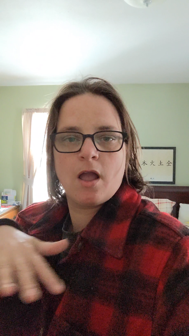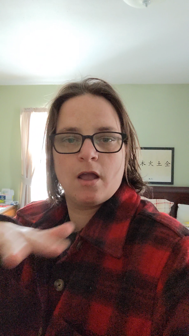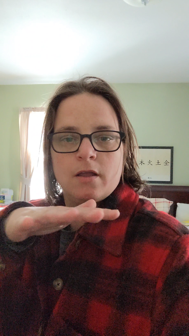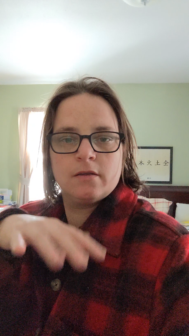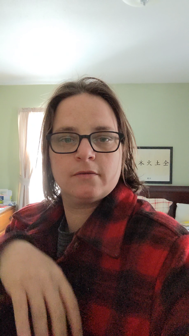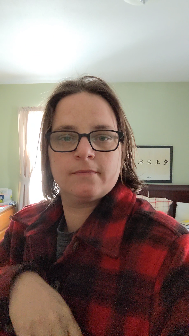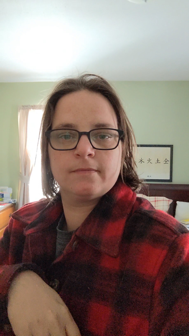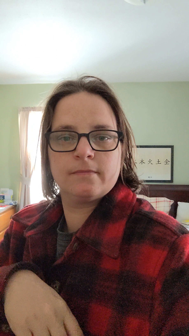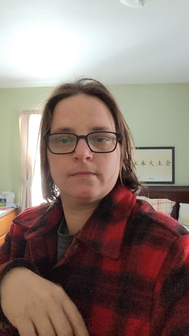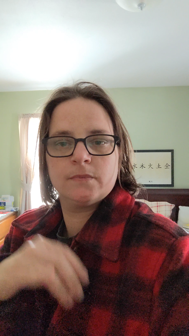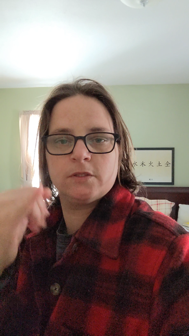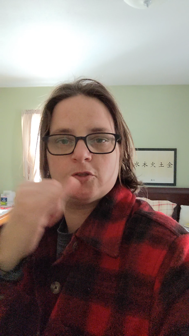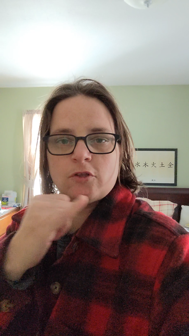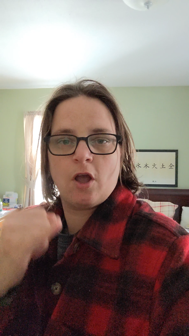draw